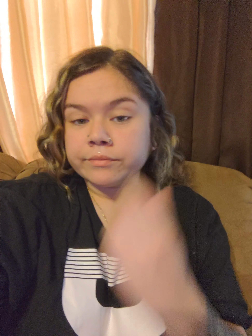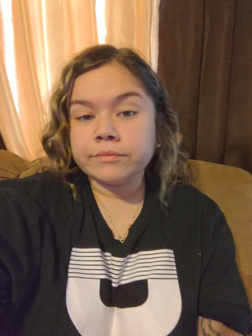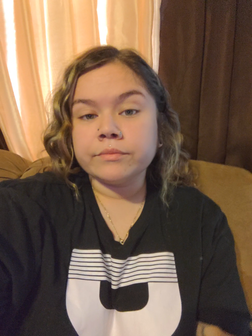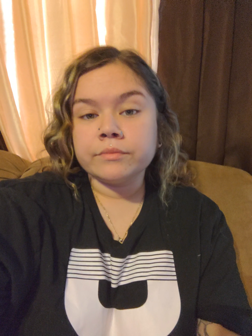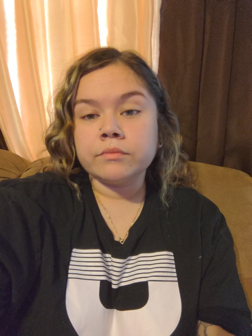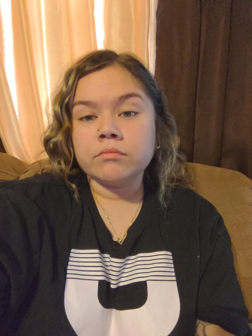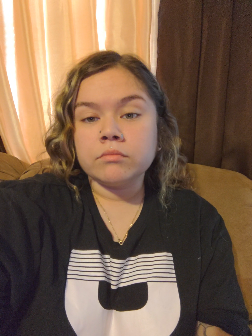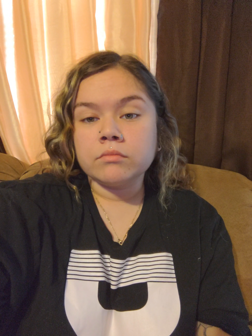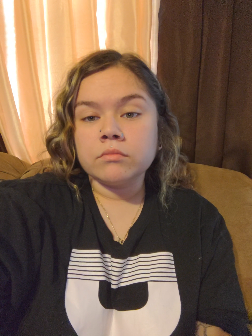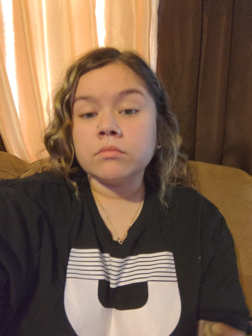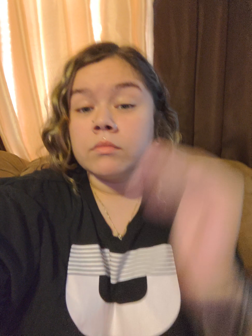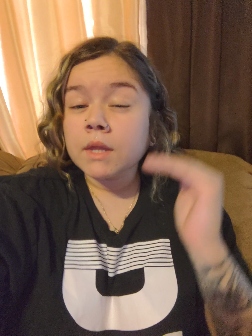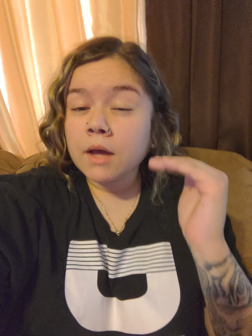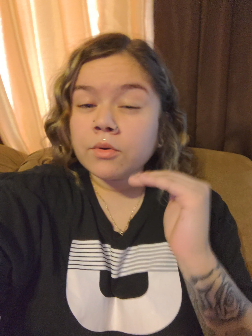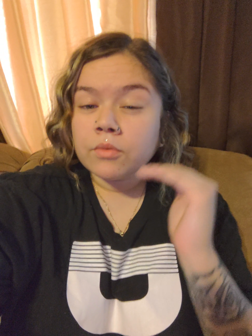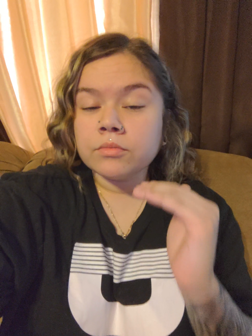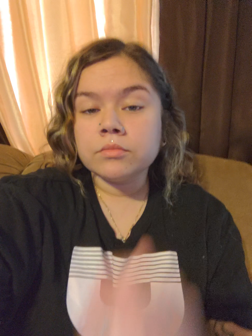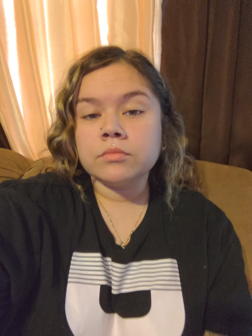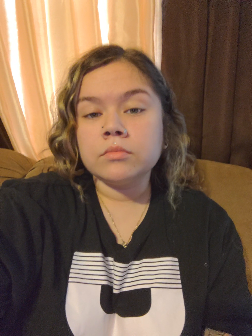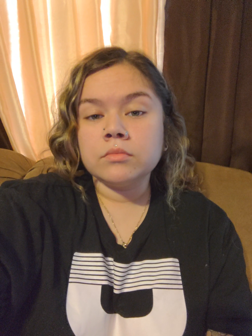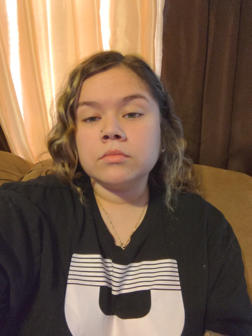little